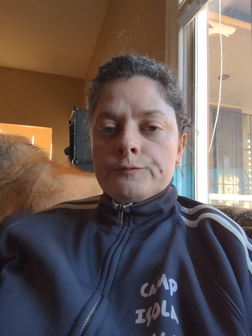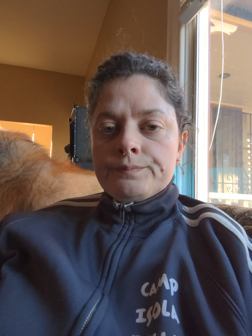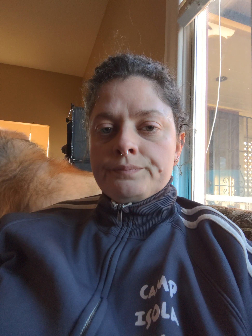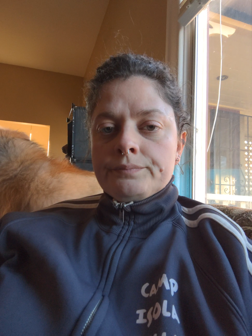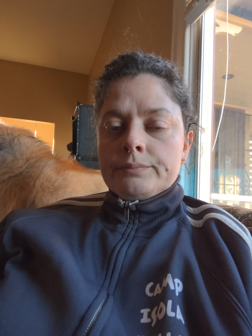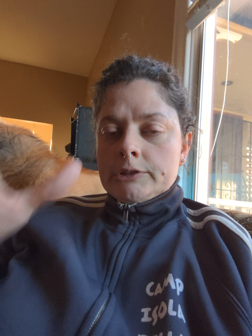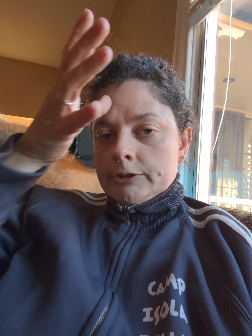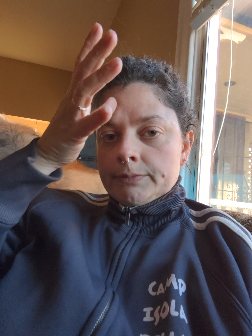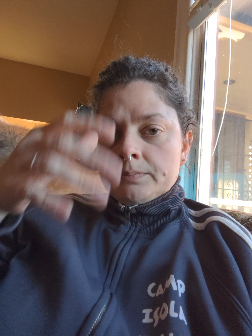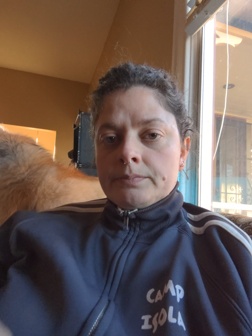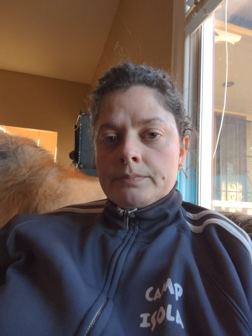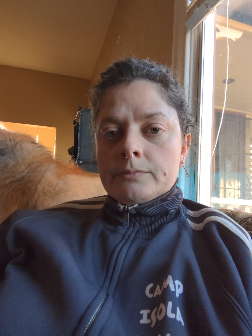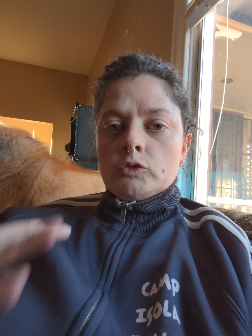dad